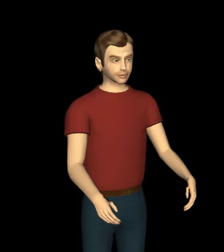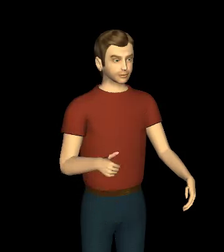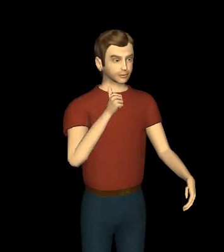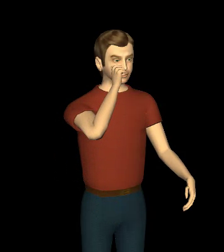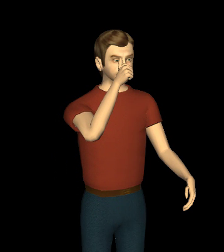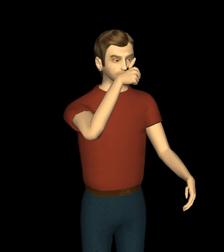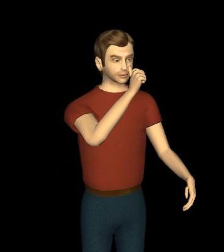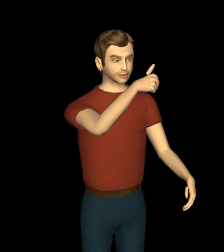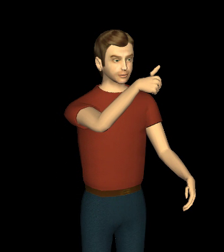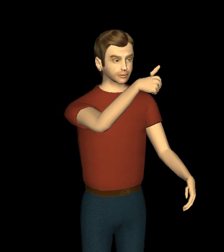بعد غد